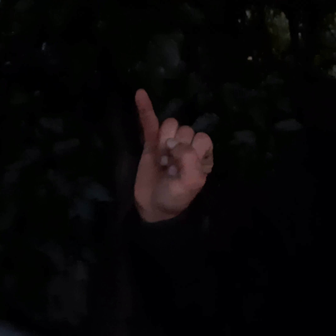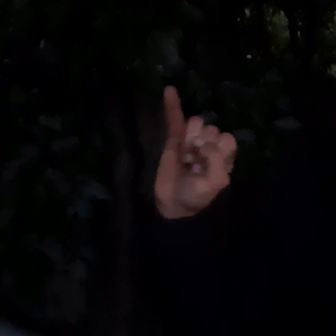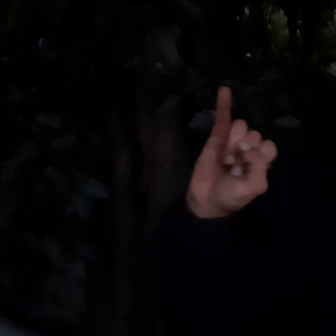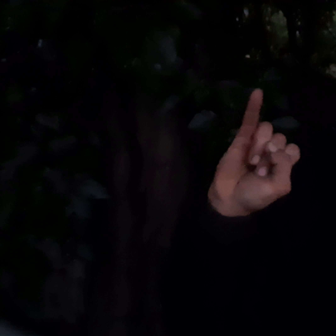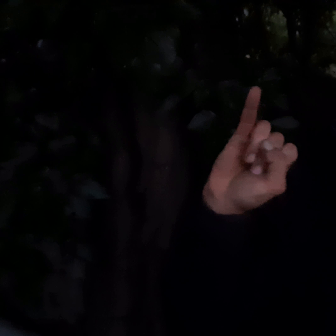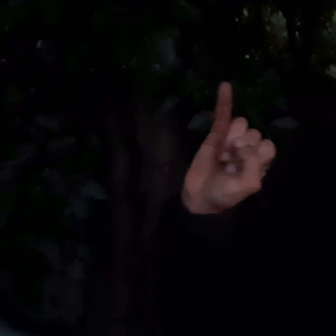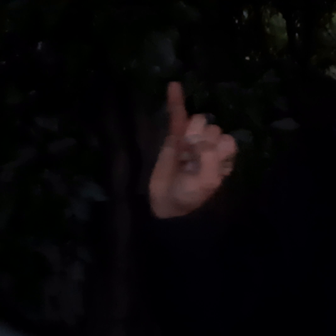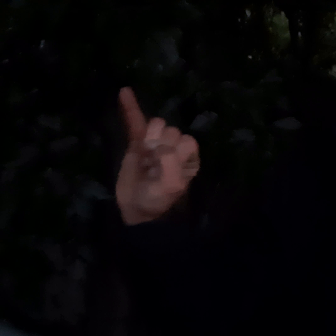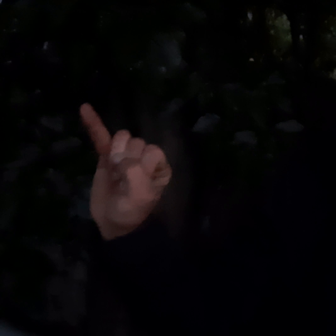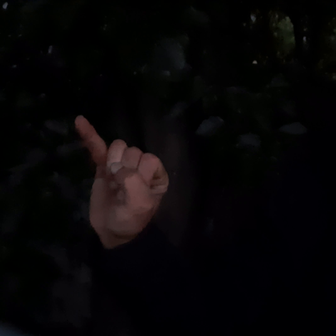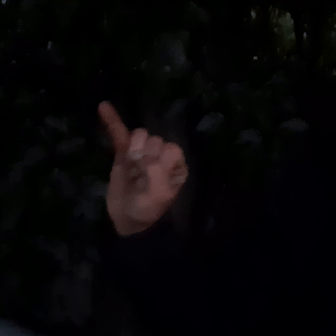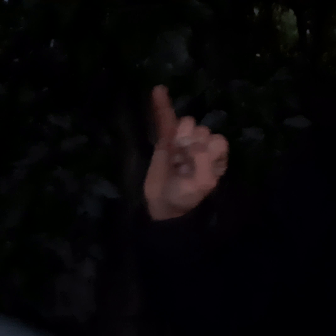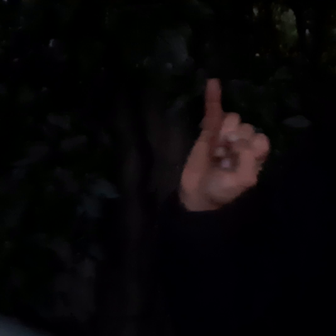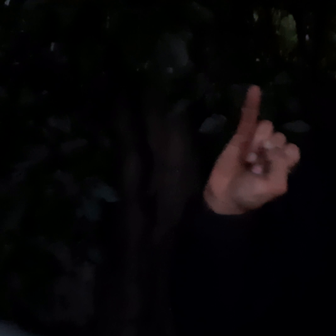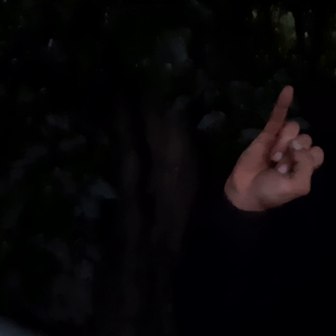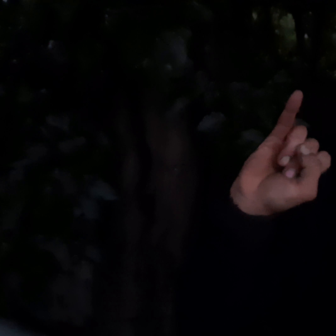Ї